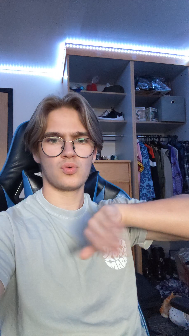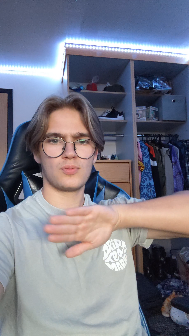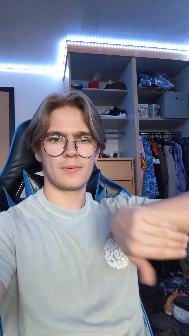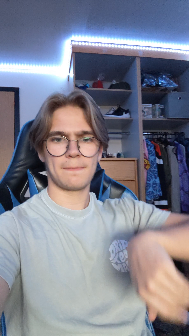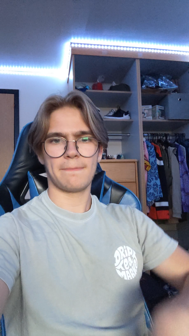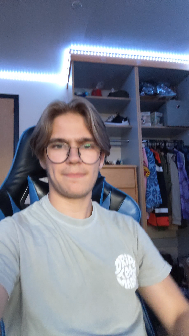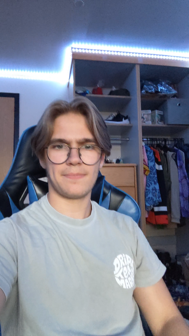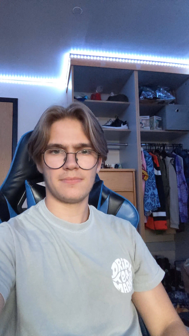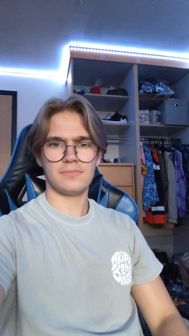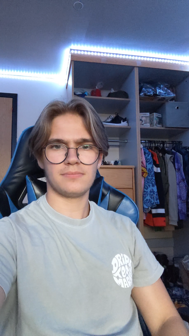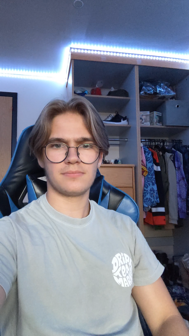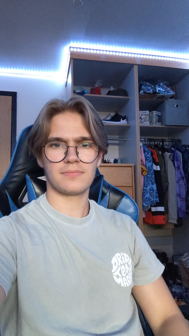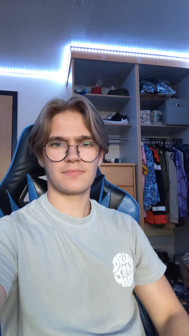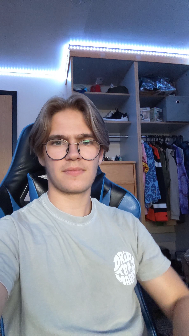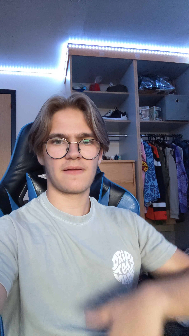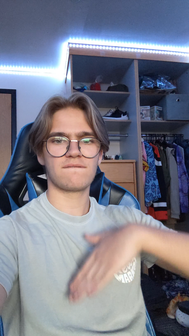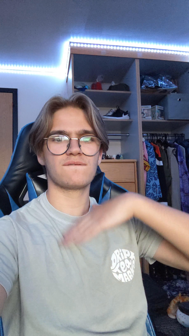full